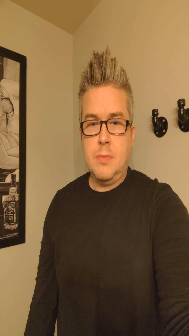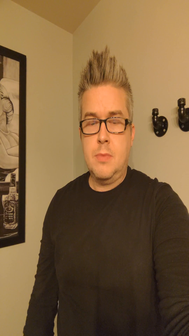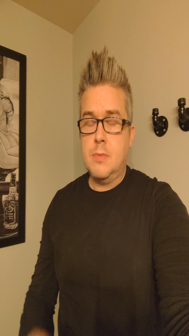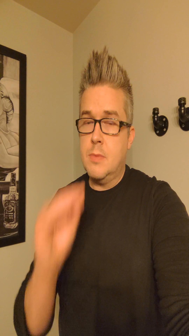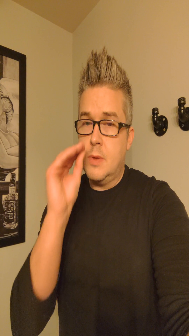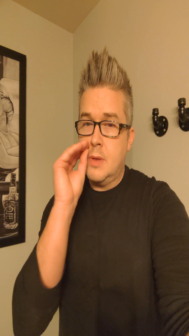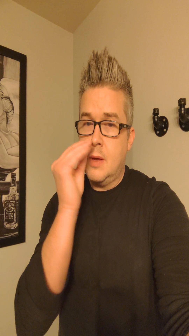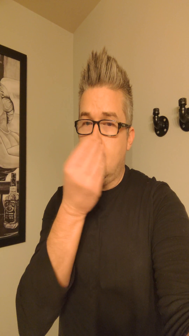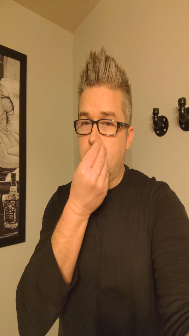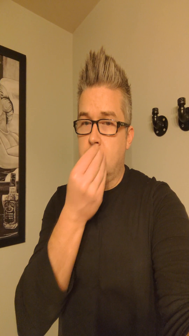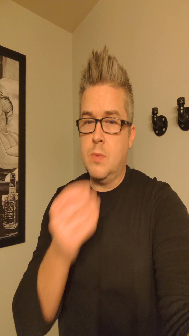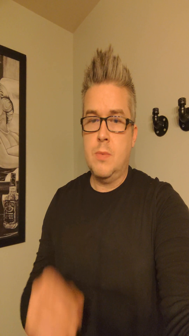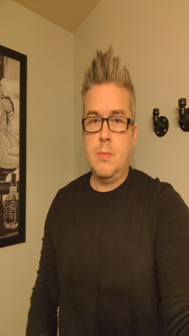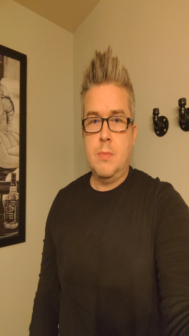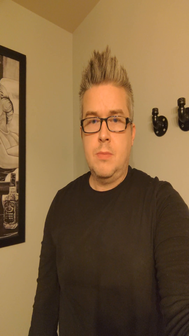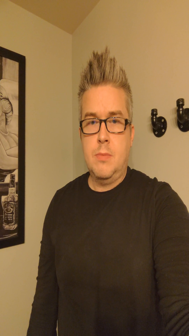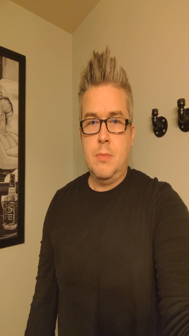flower